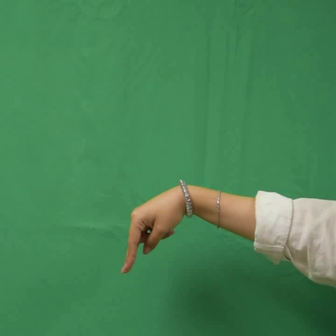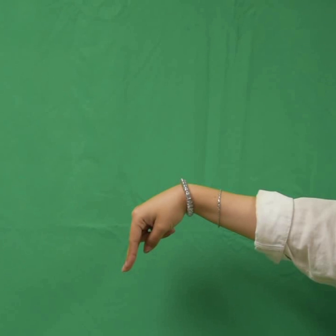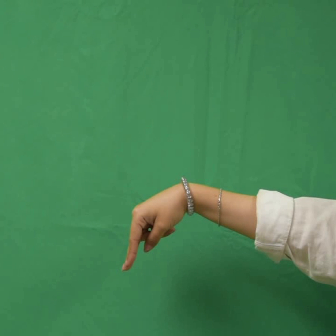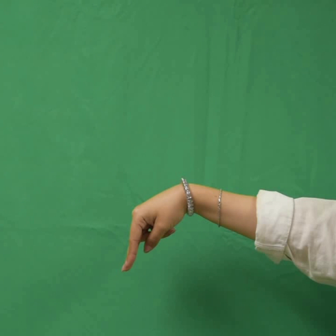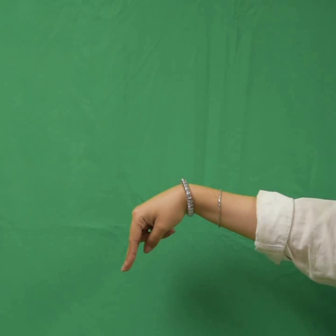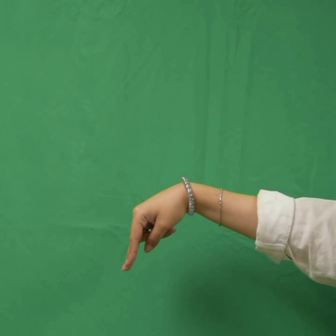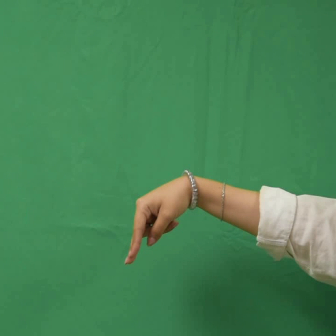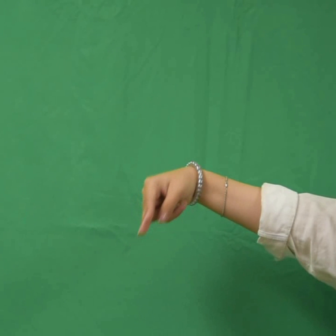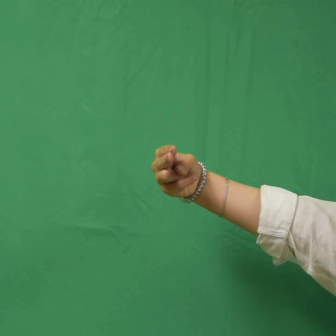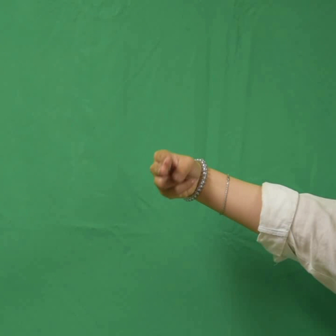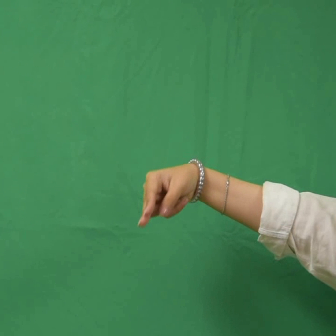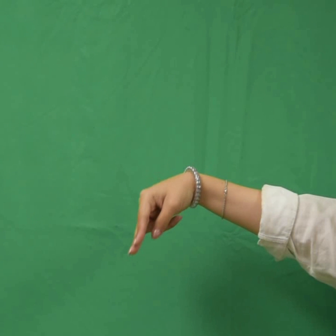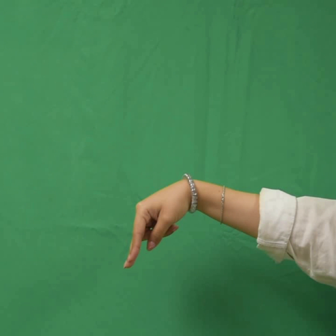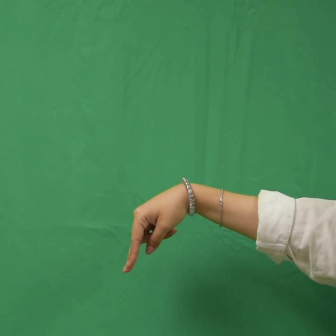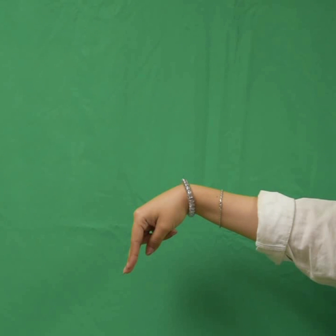Ñ